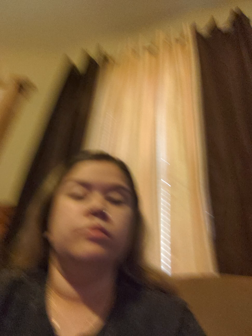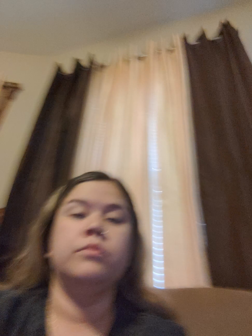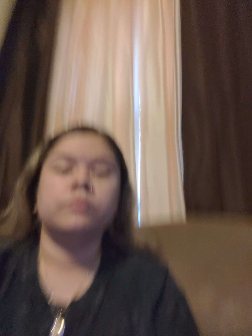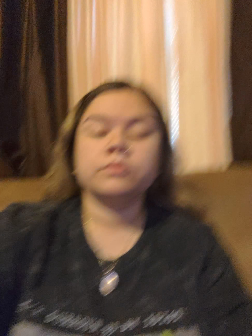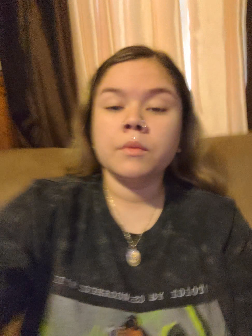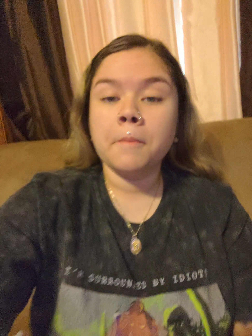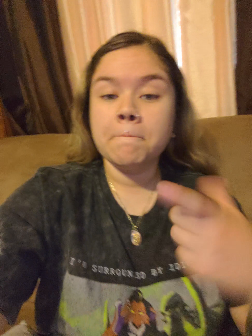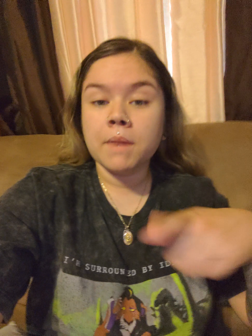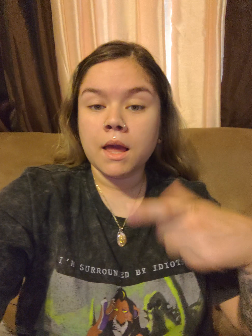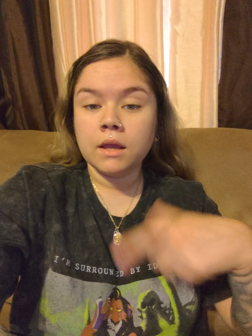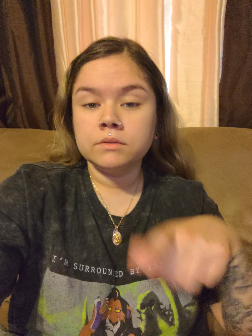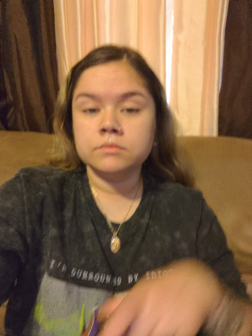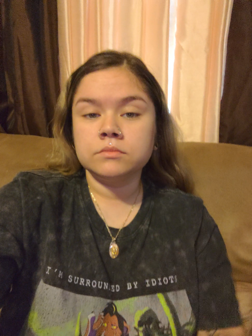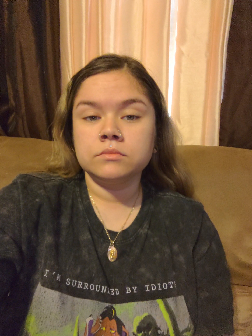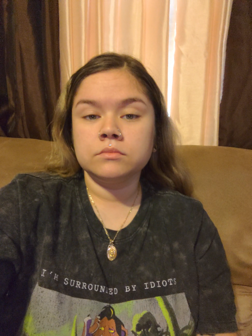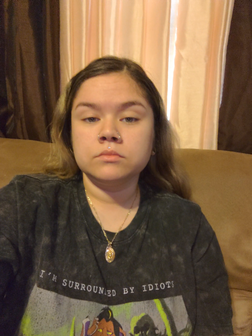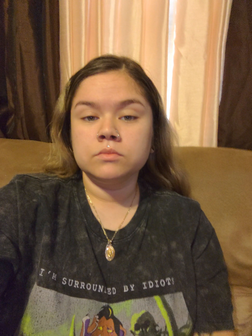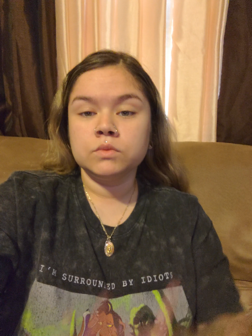plate